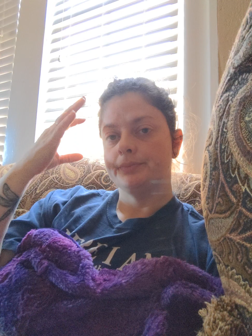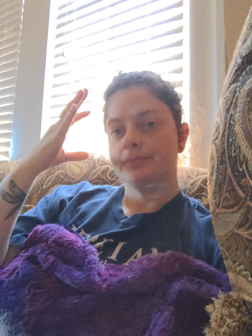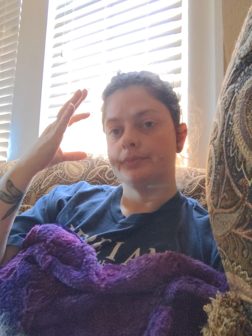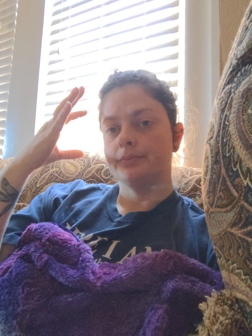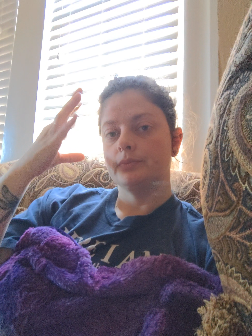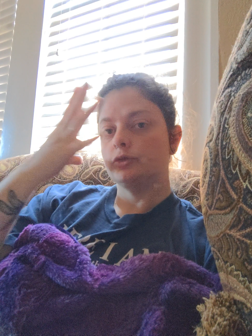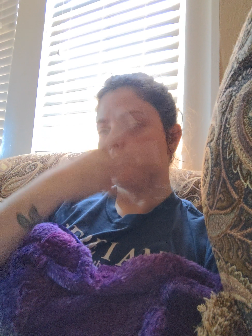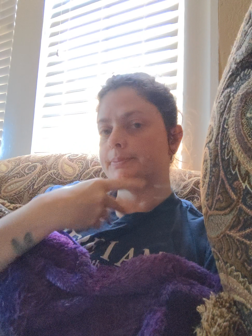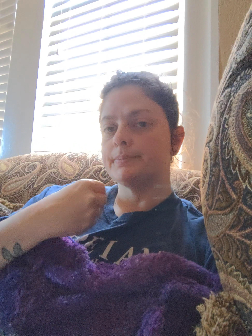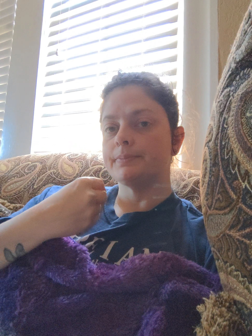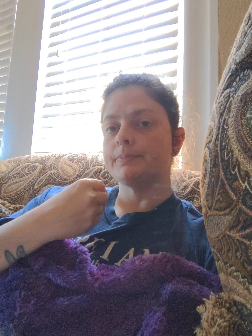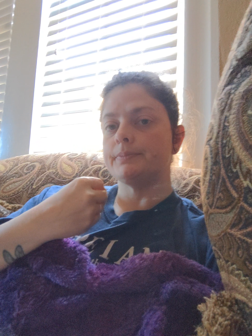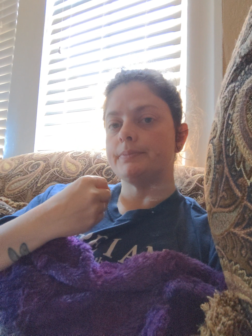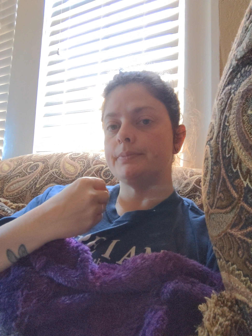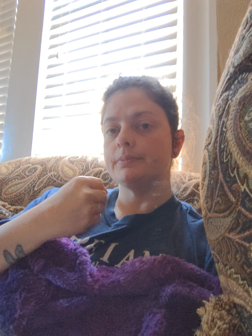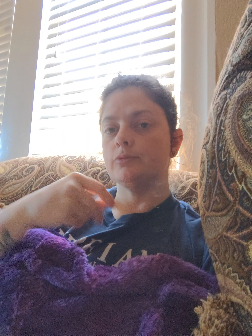pretty